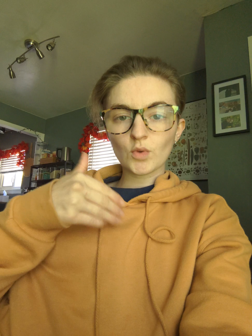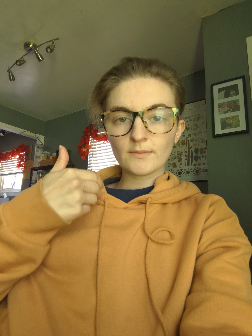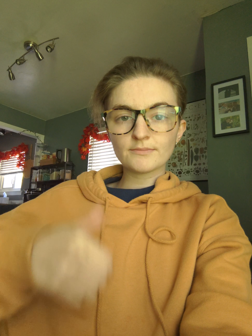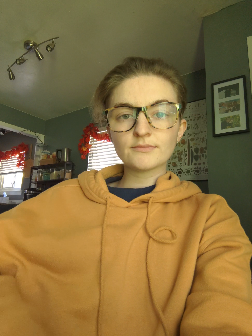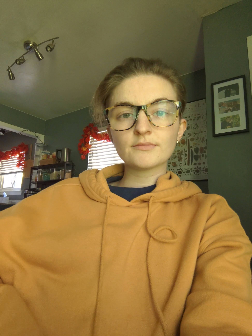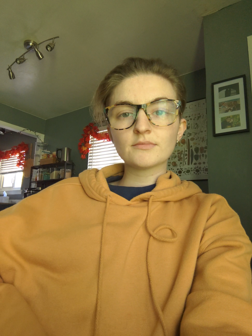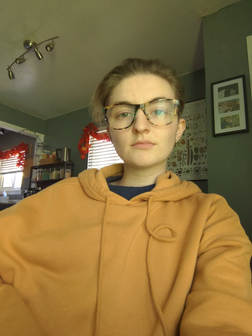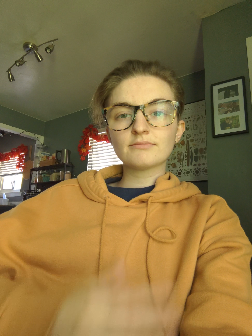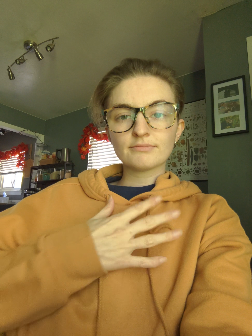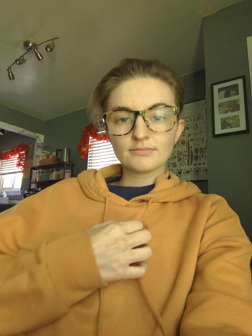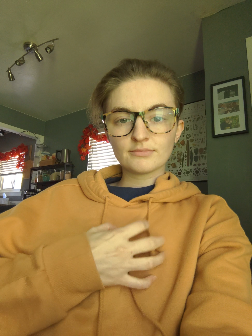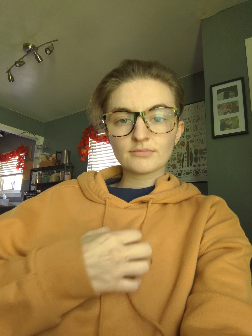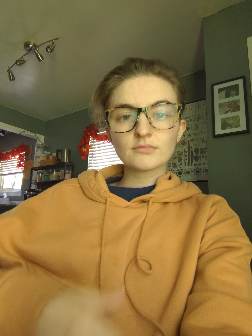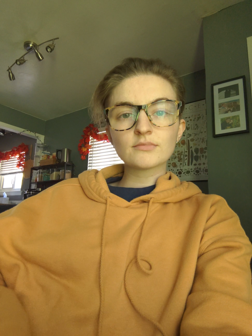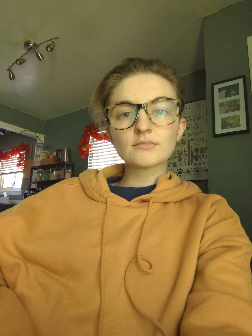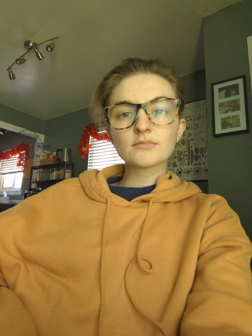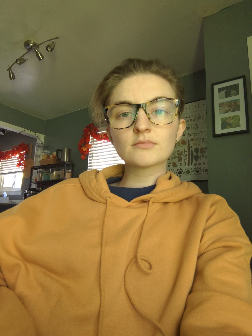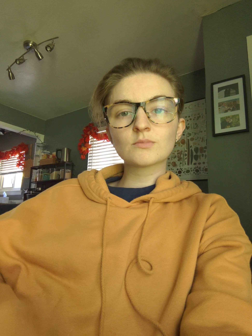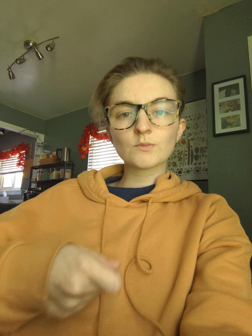bear